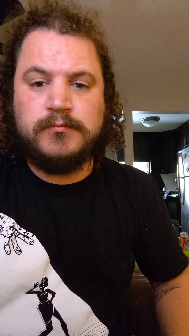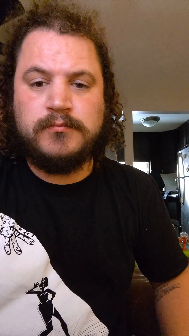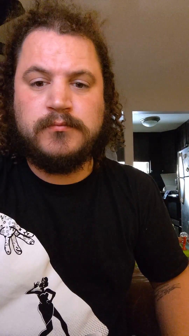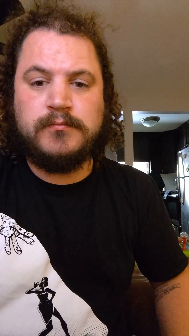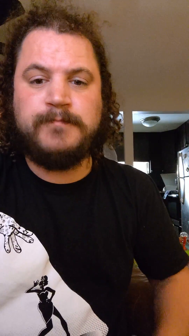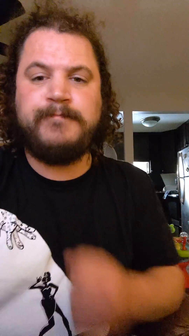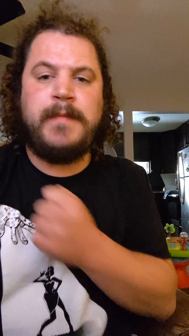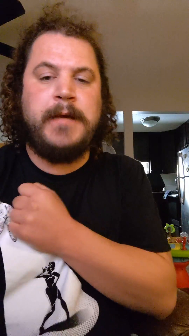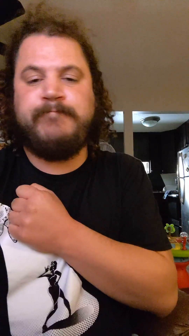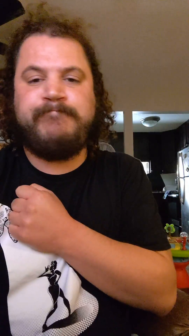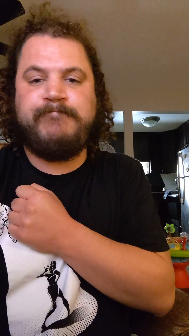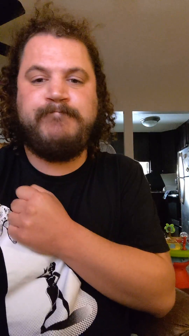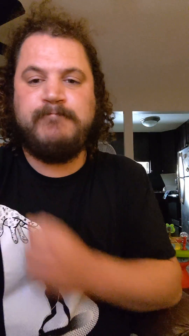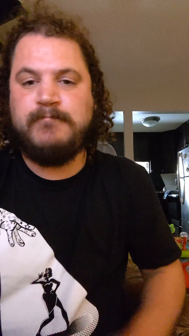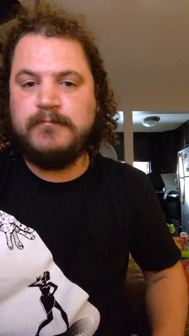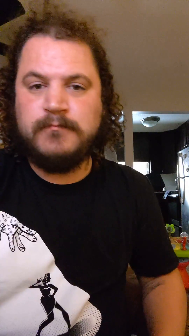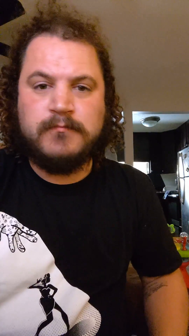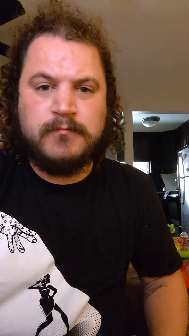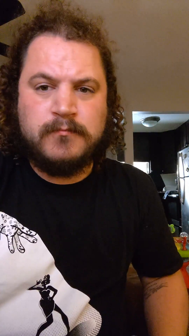hug